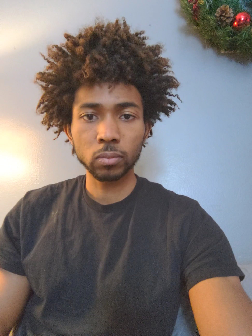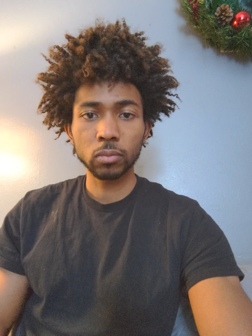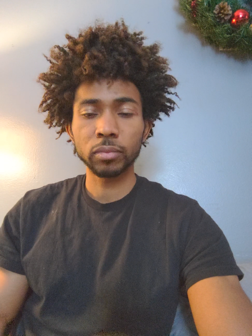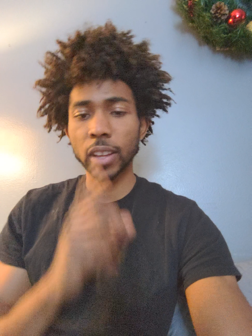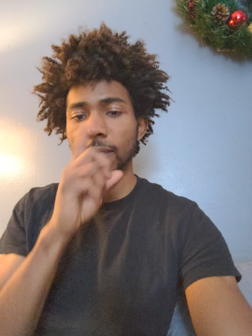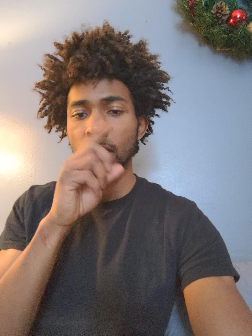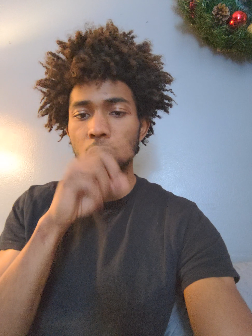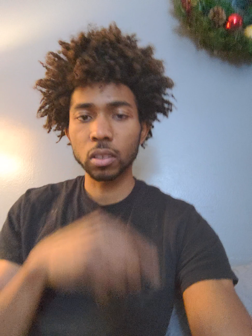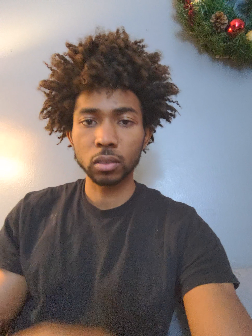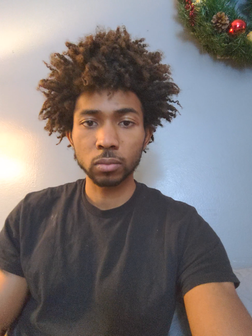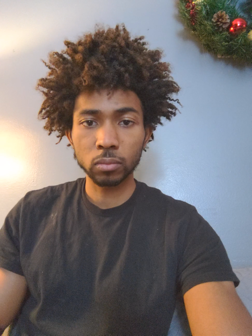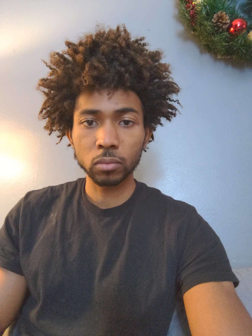pretend